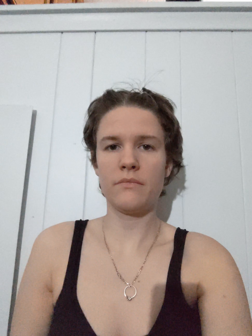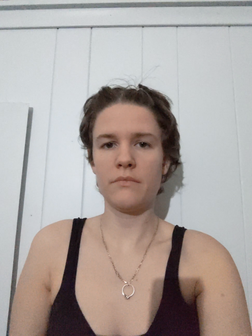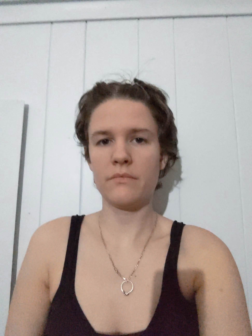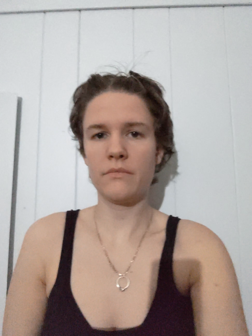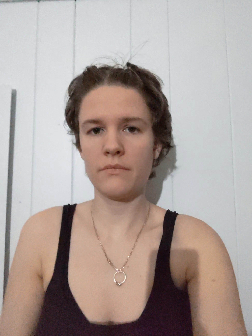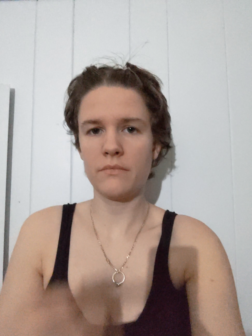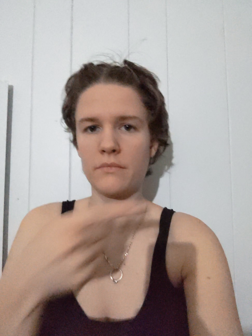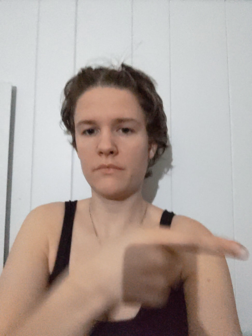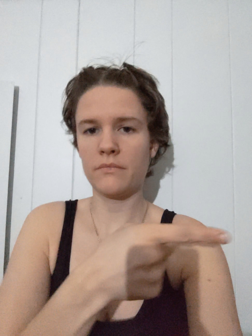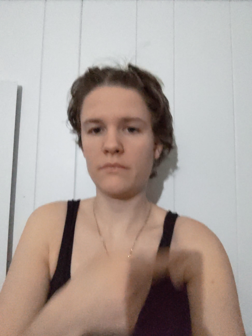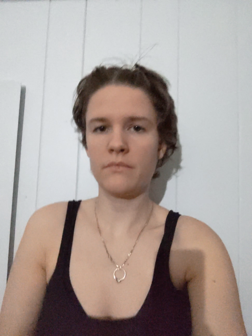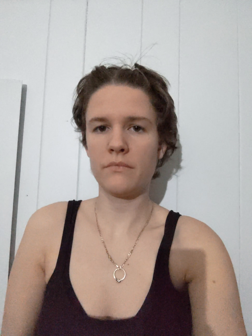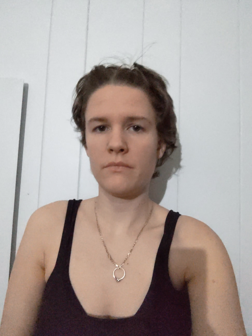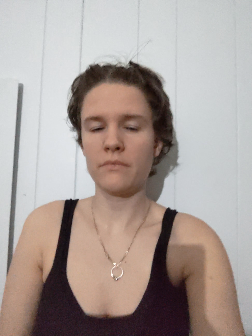he/she/it